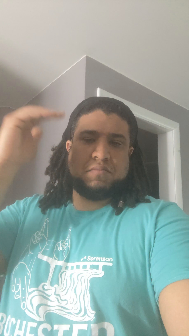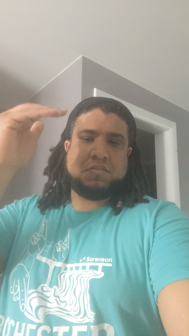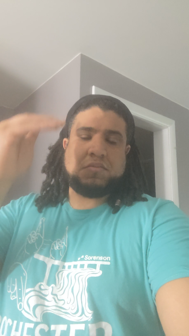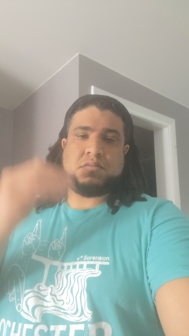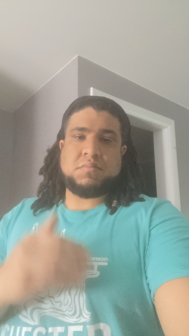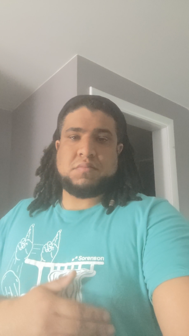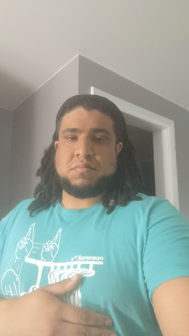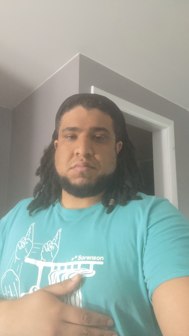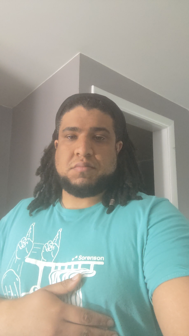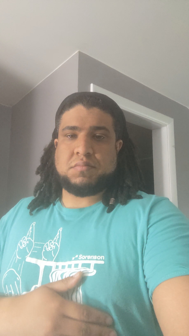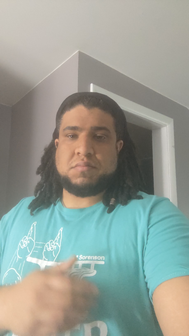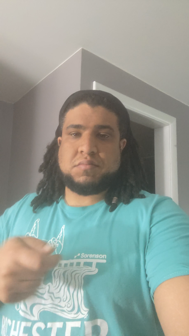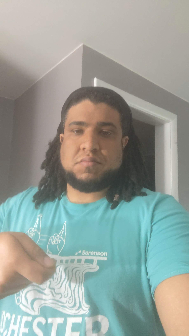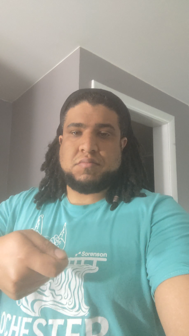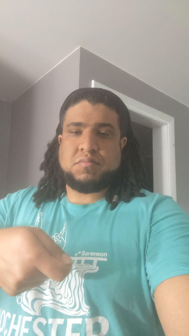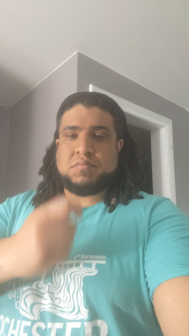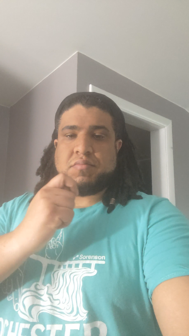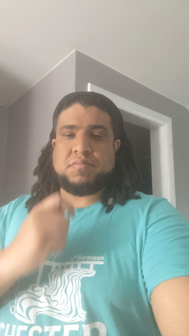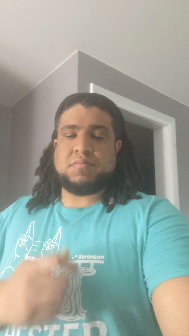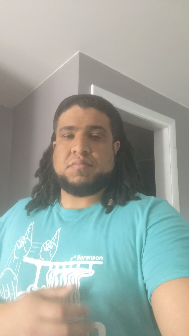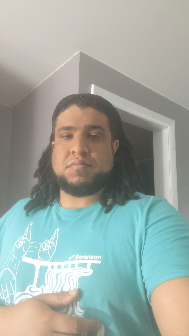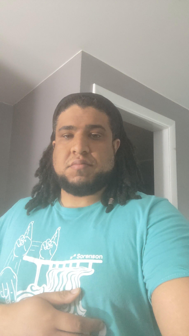shovel